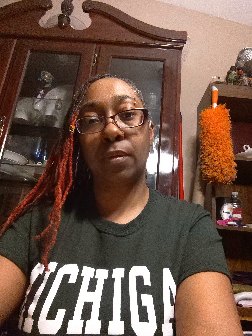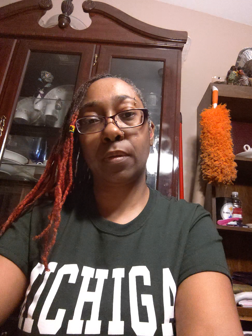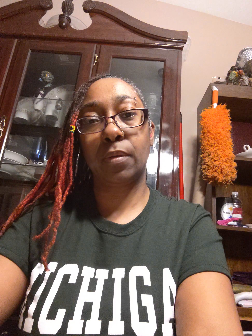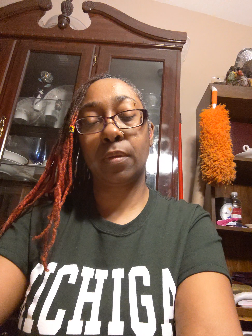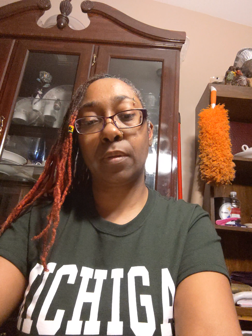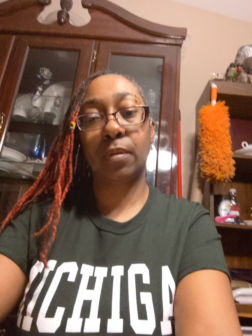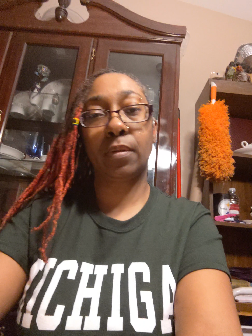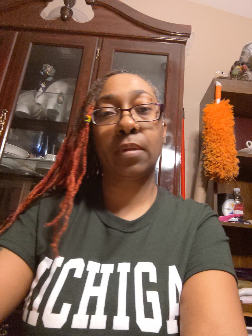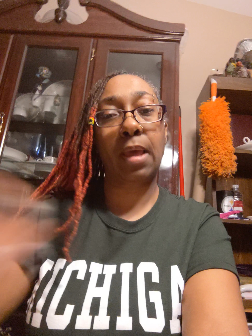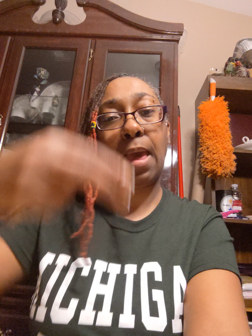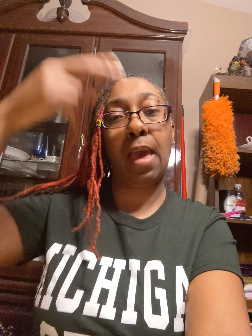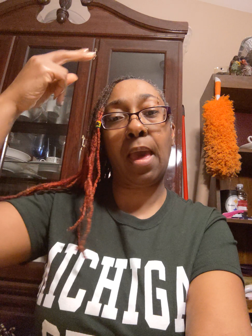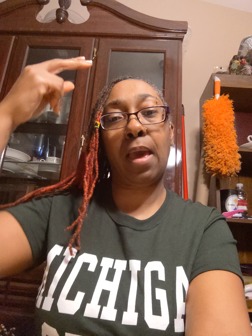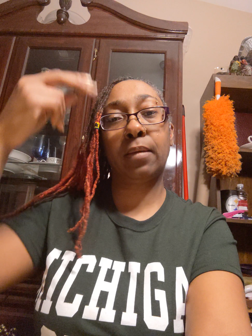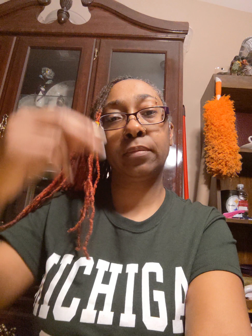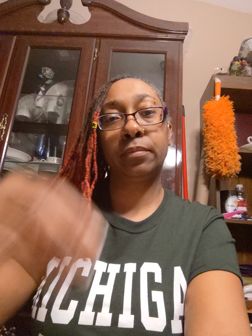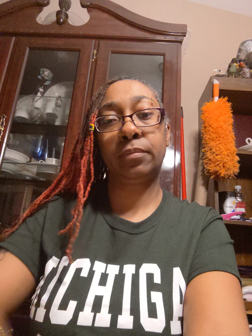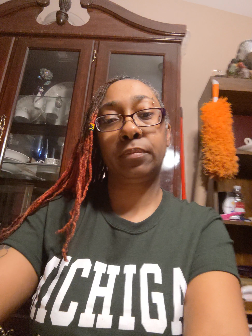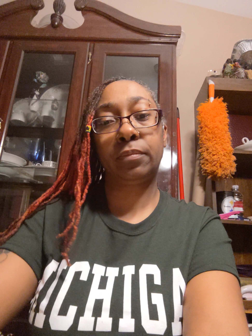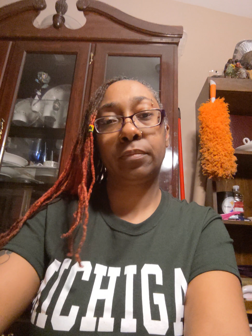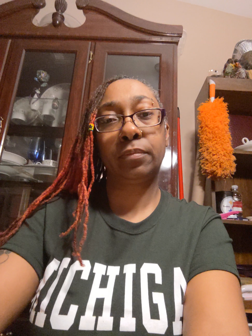high